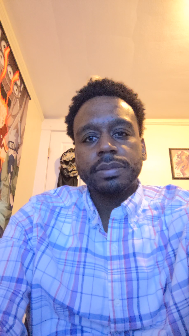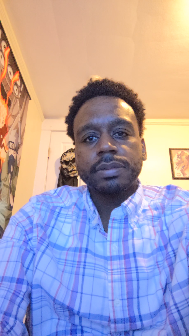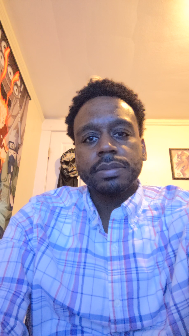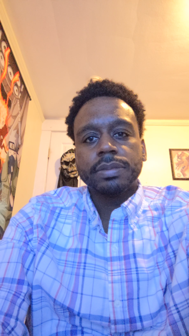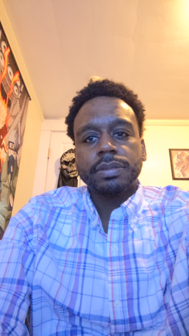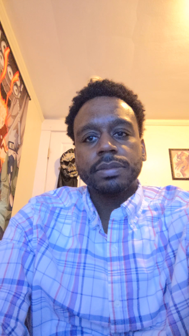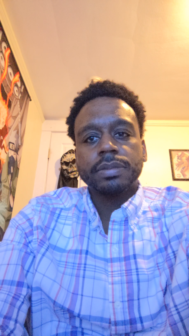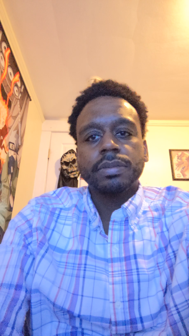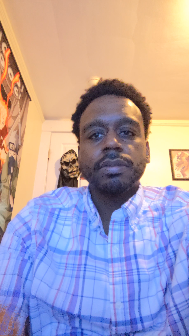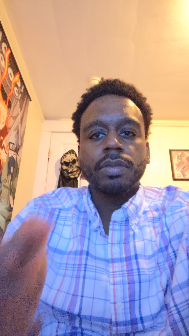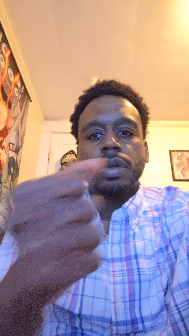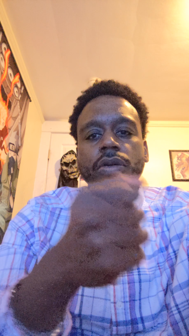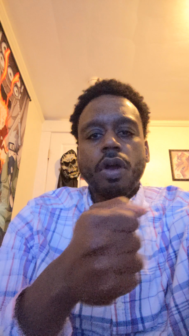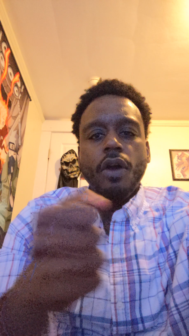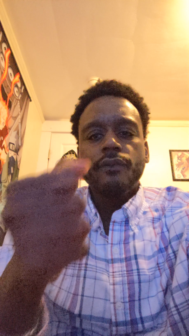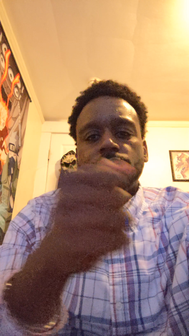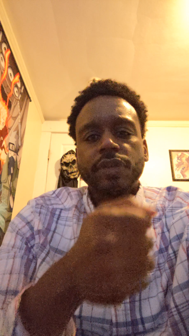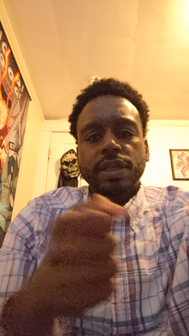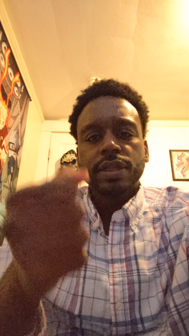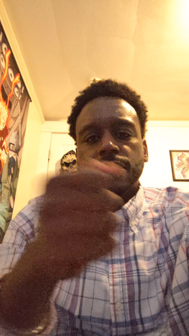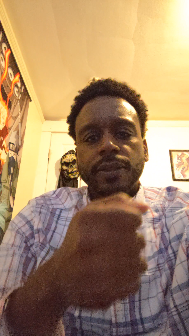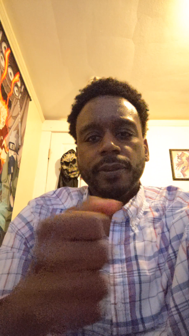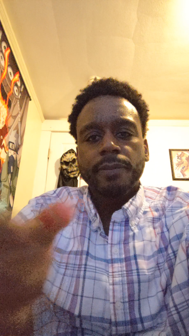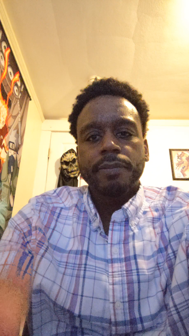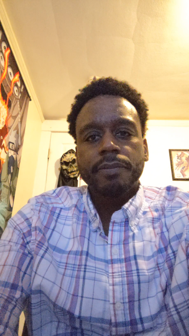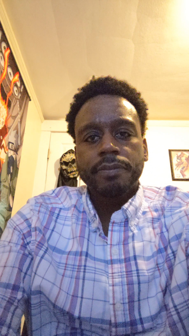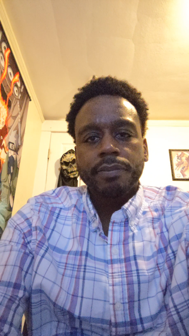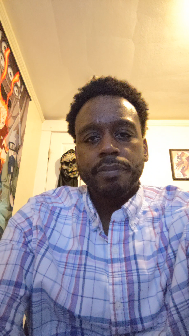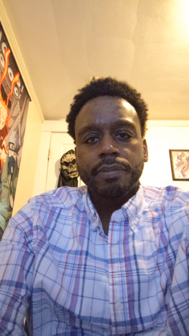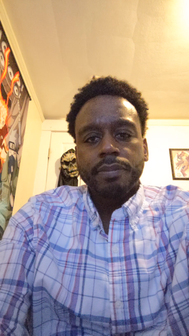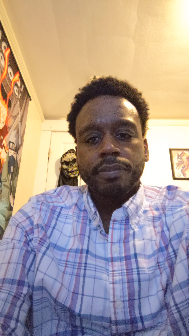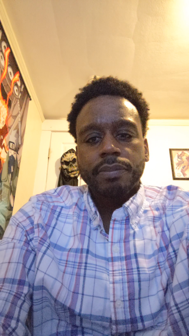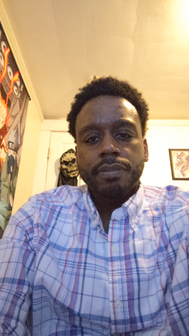coffee